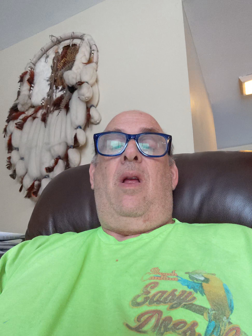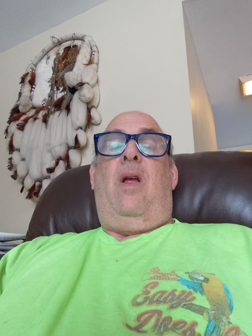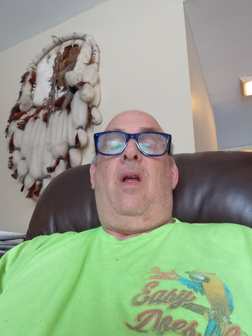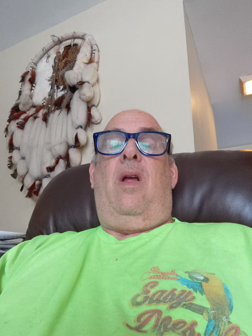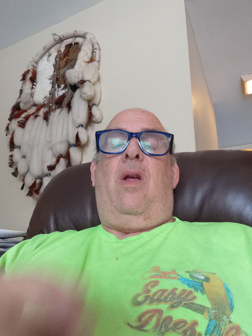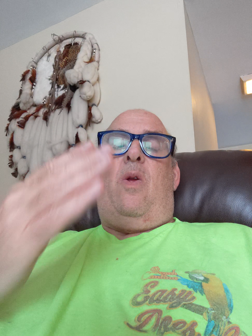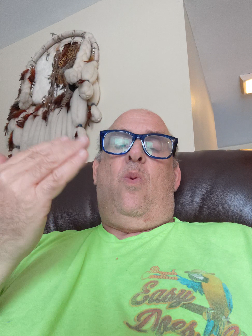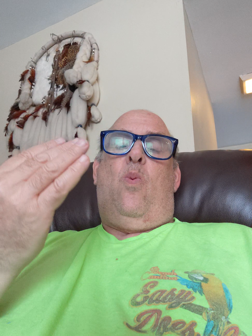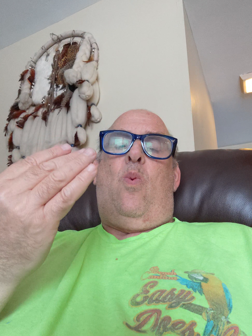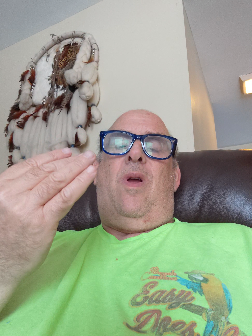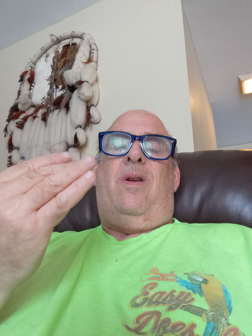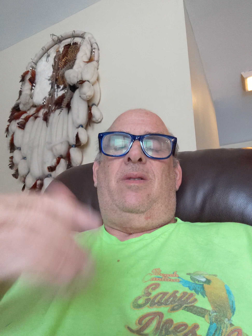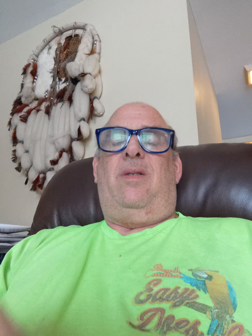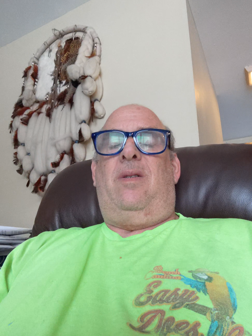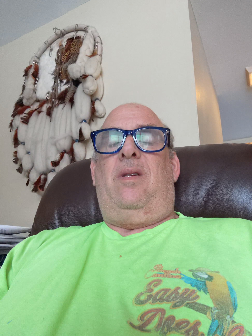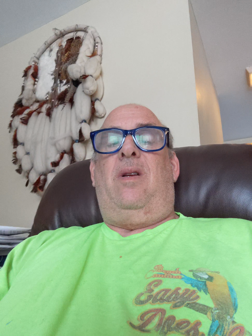wait